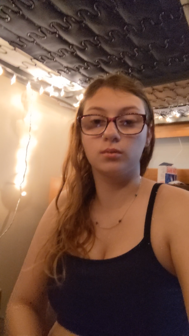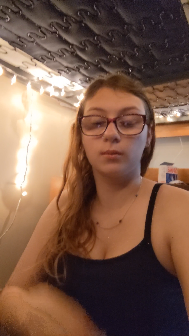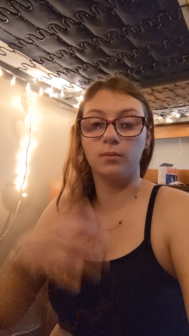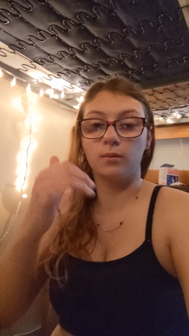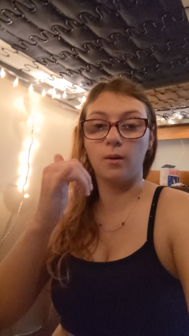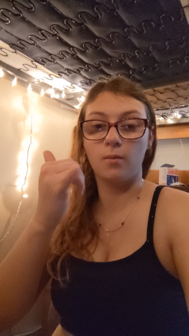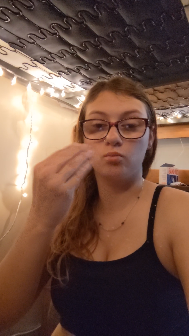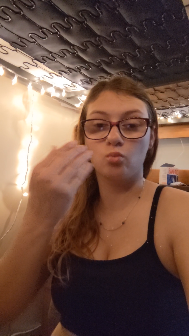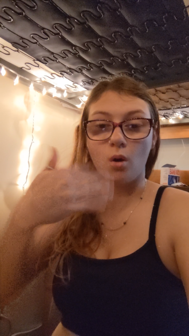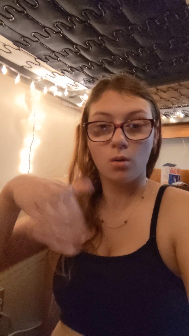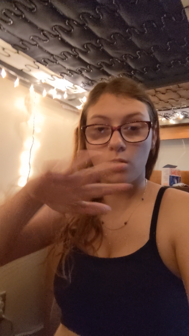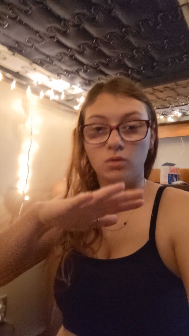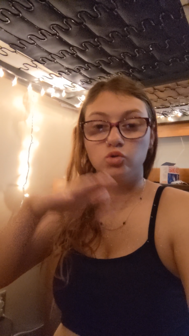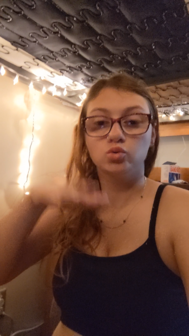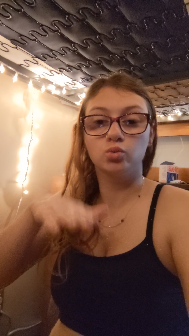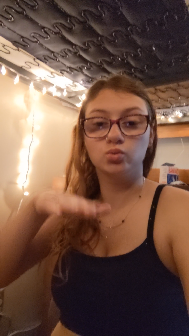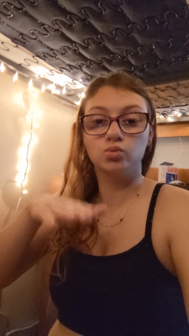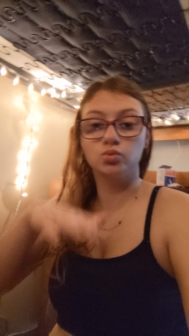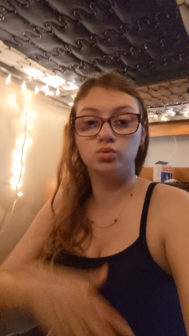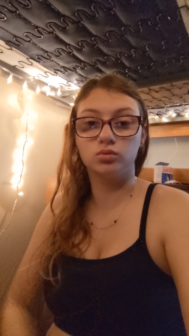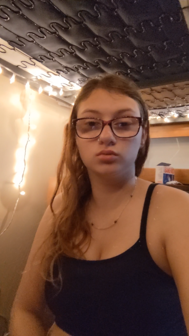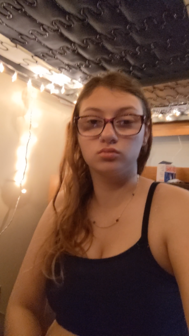playground